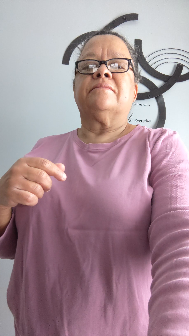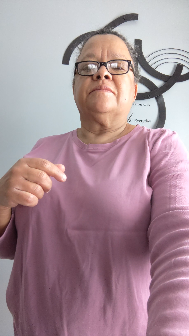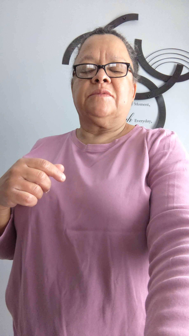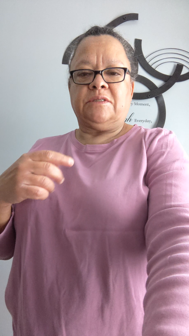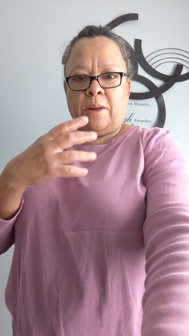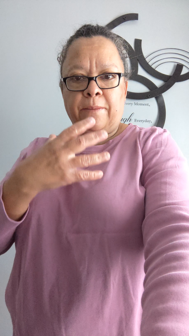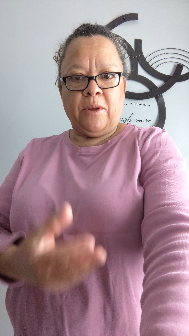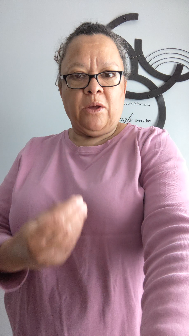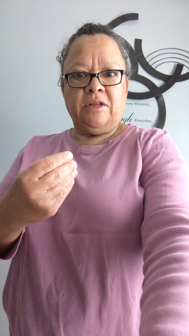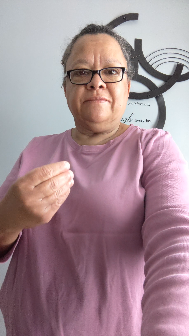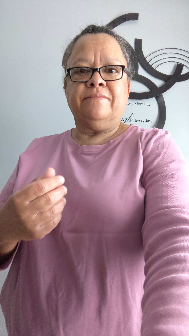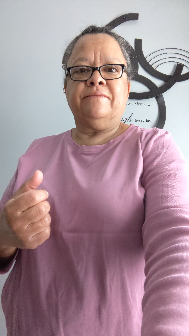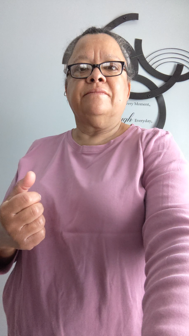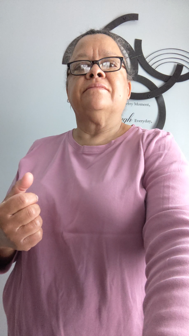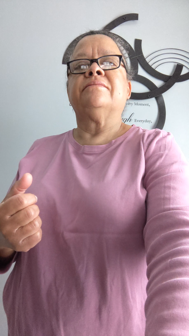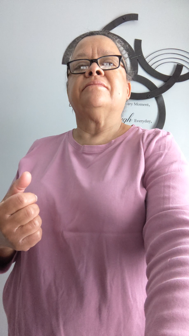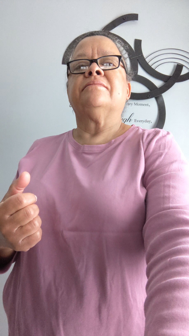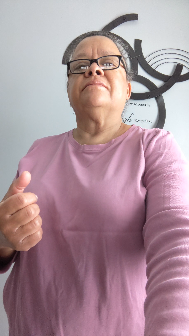poor